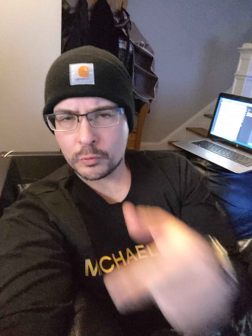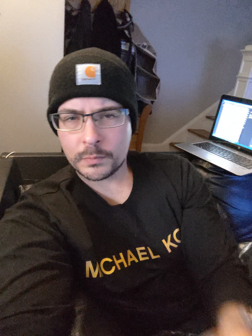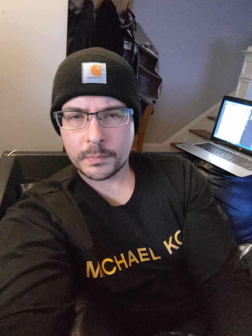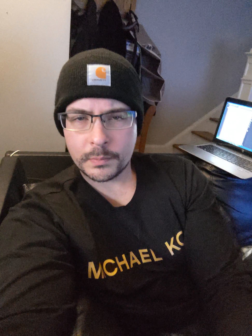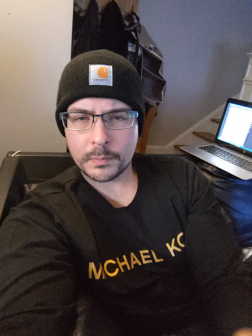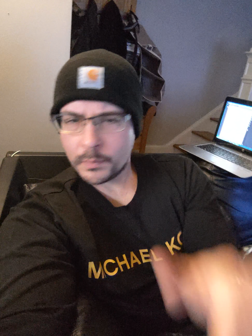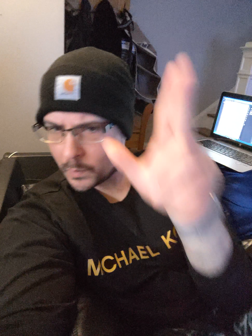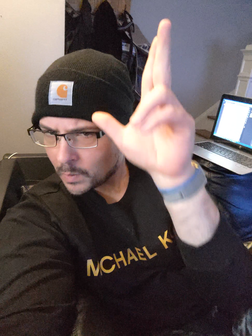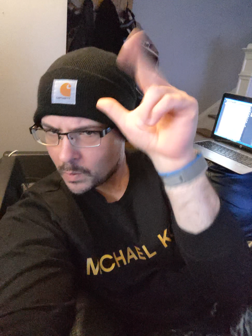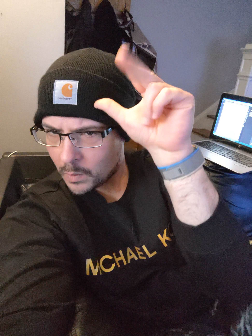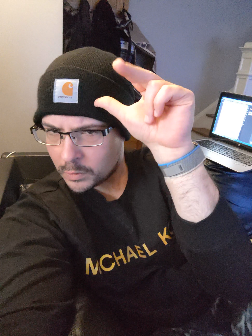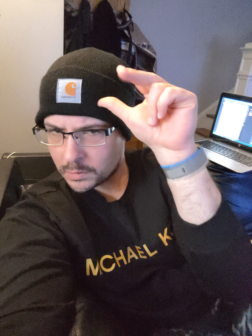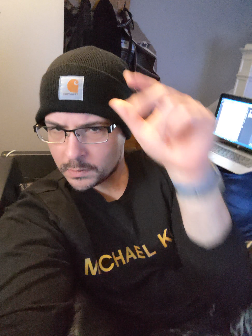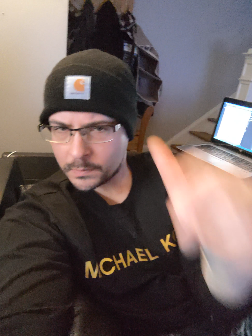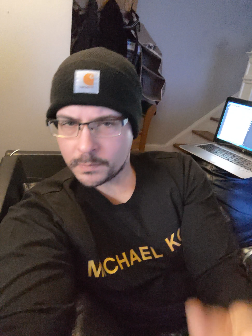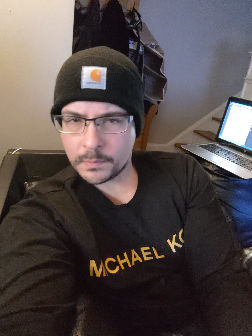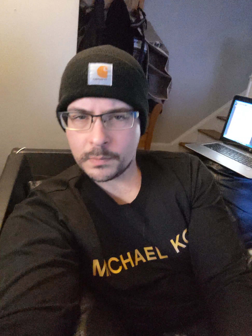horse